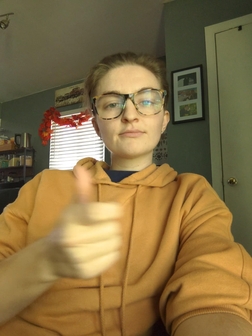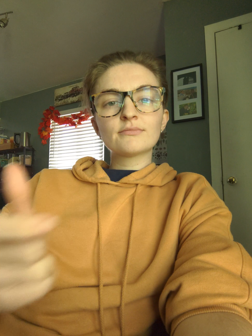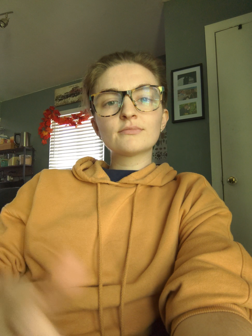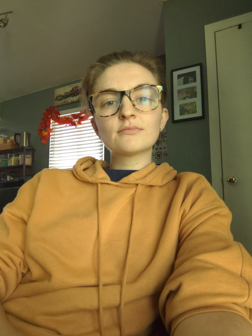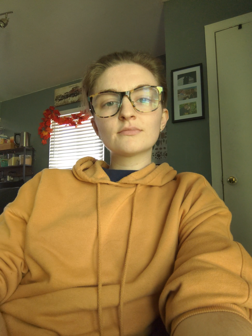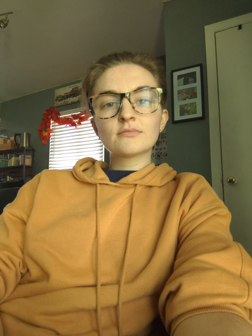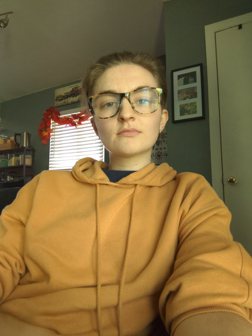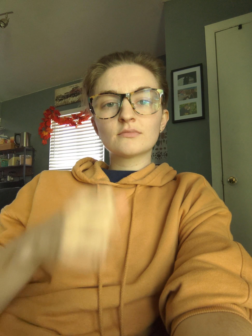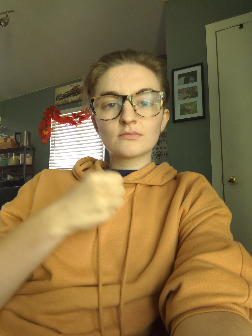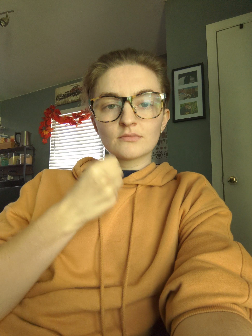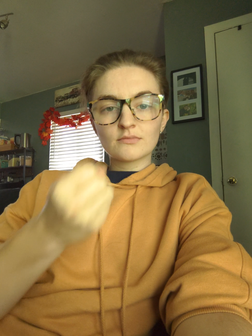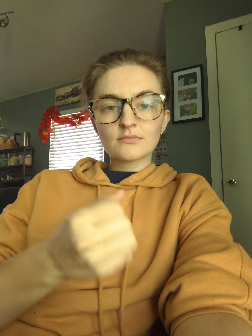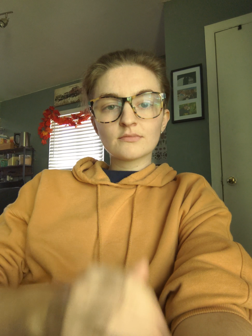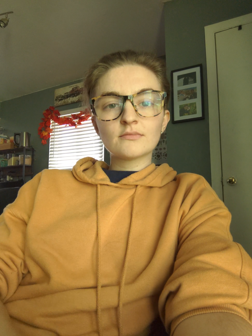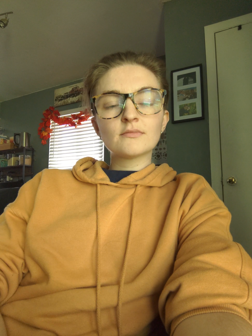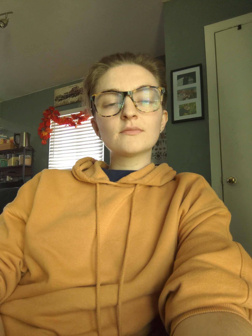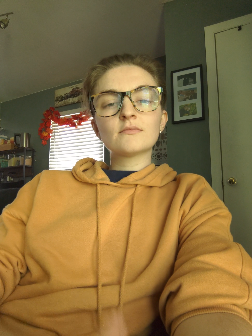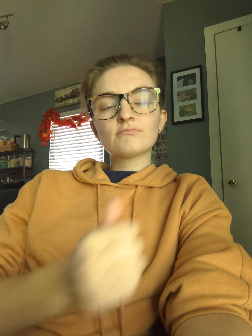drive